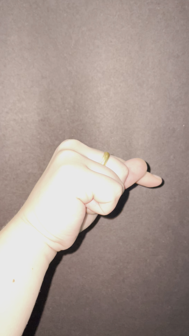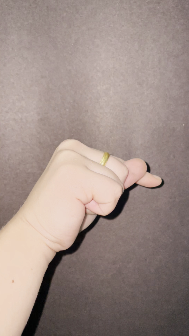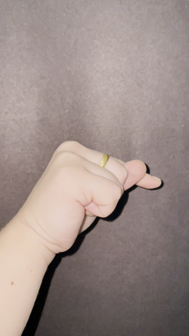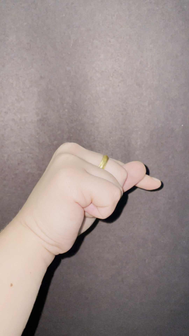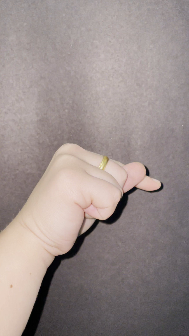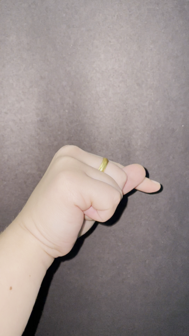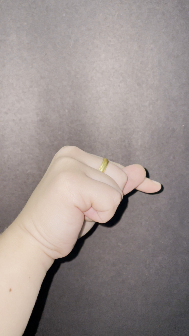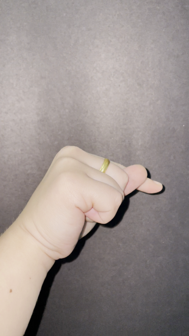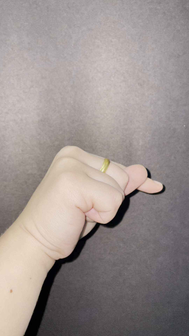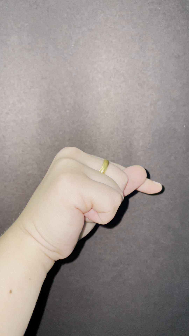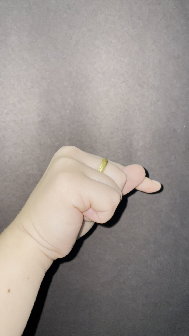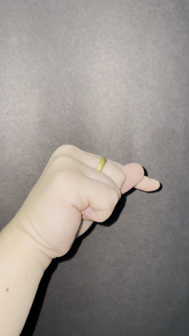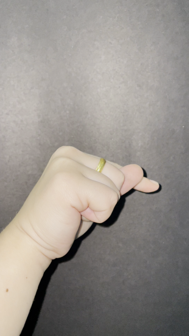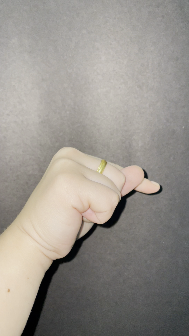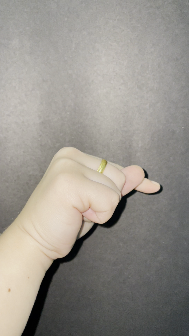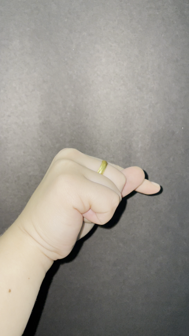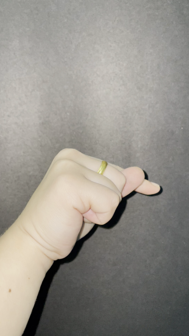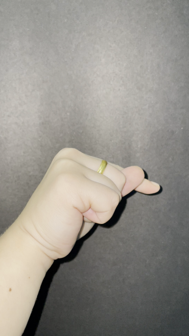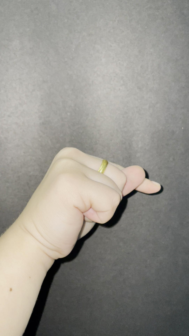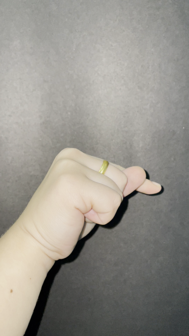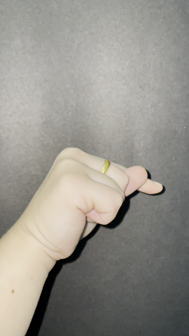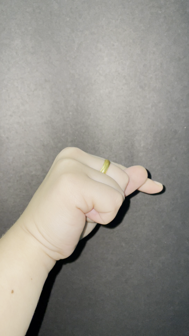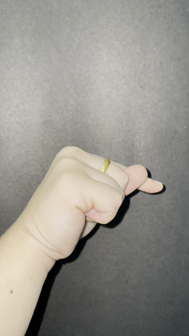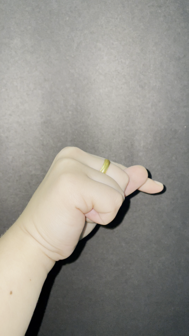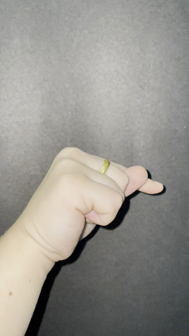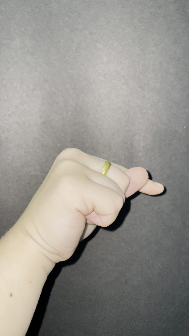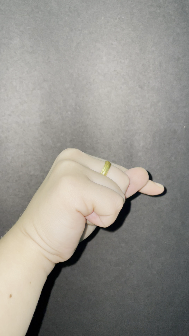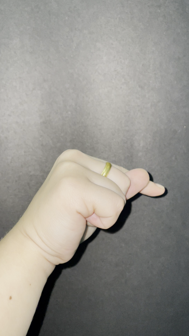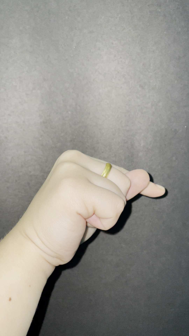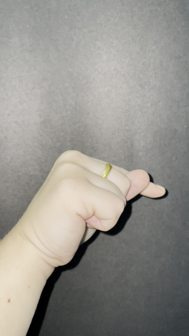क